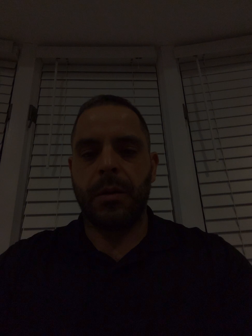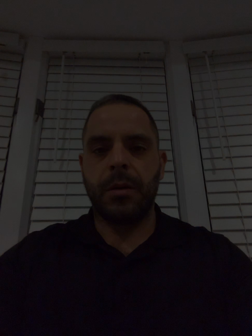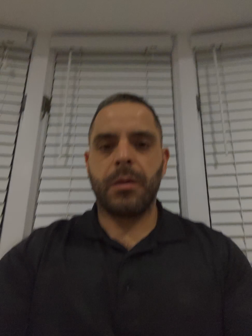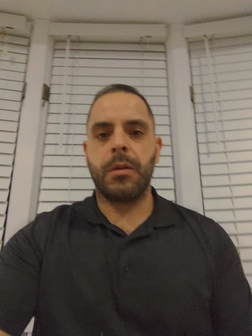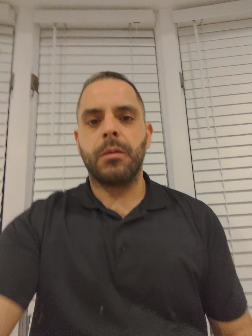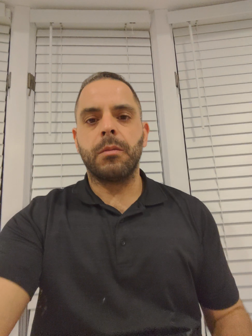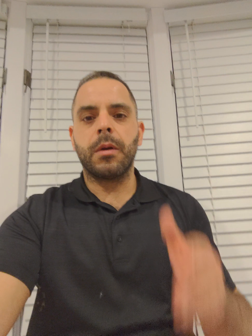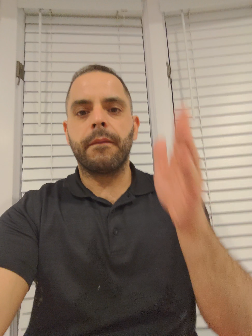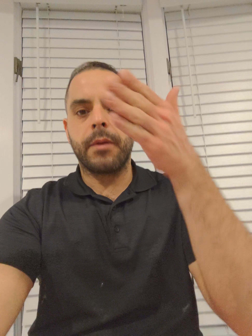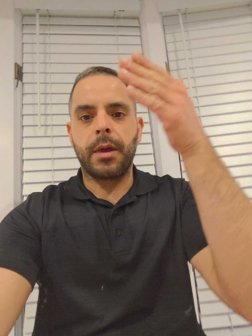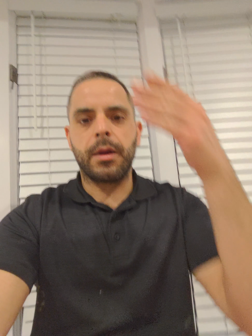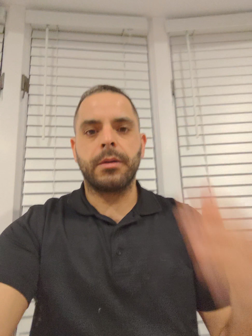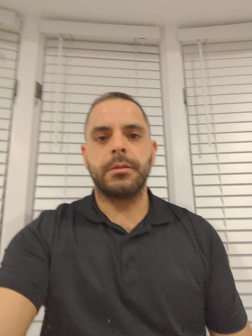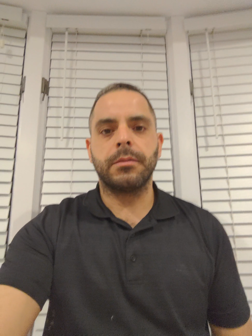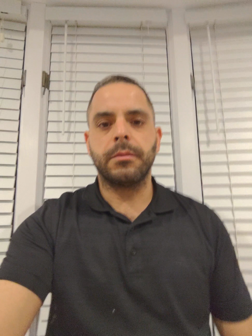flag